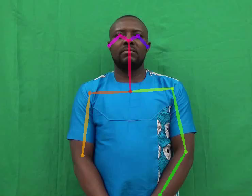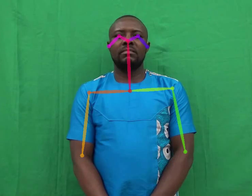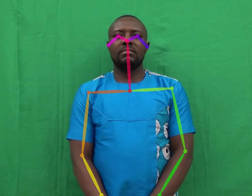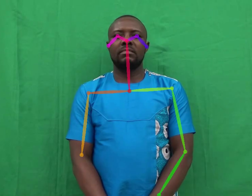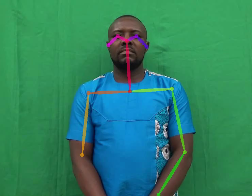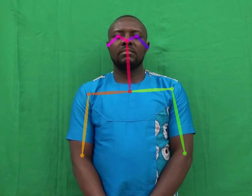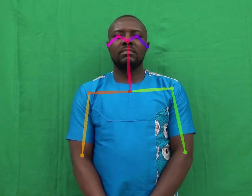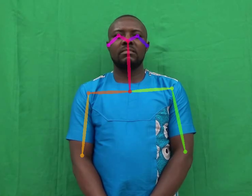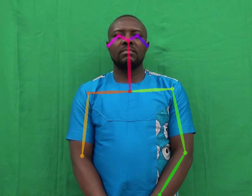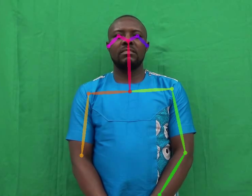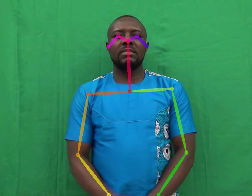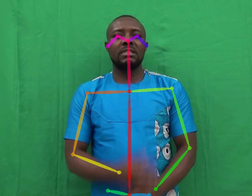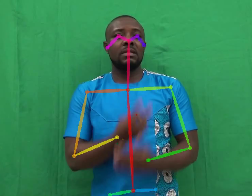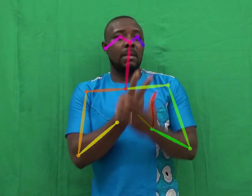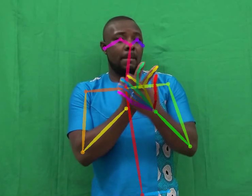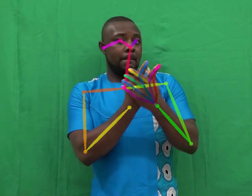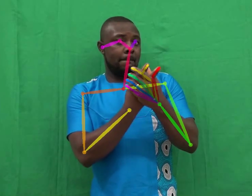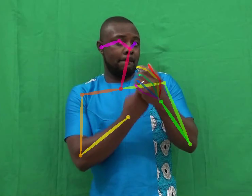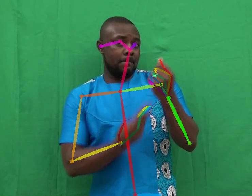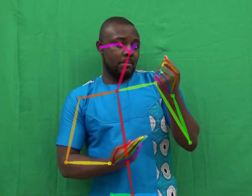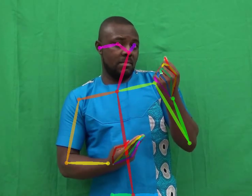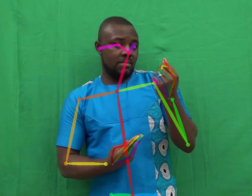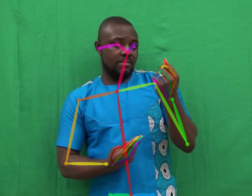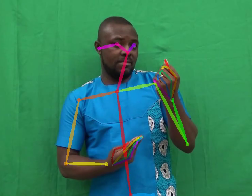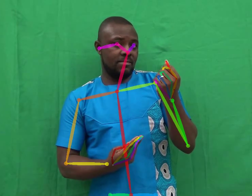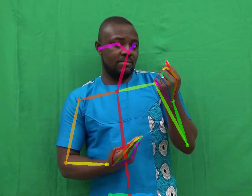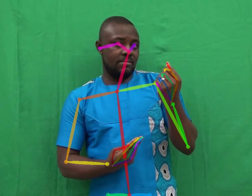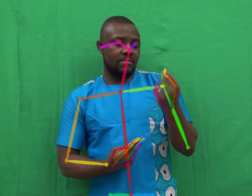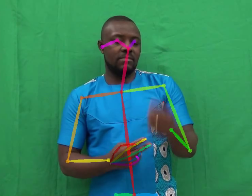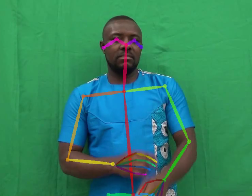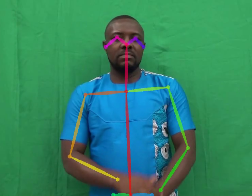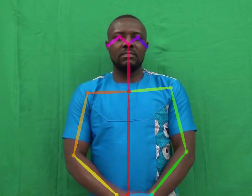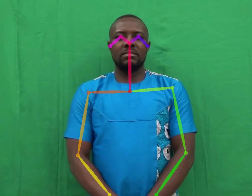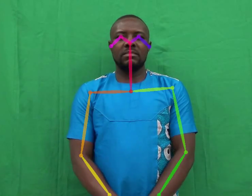both